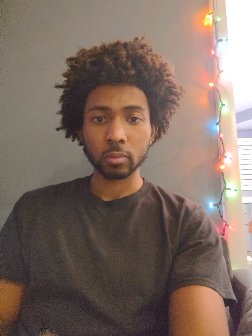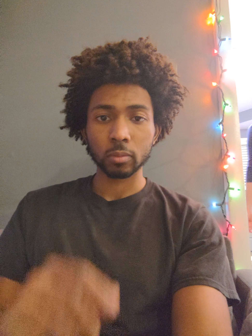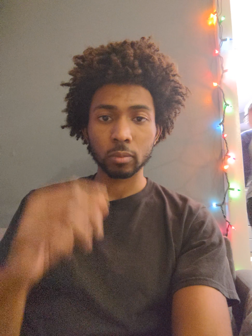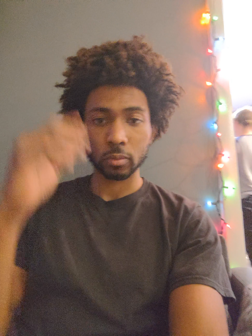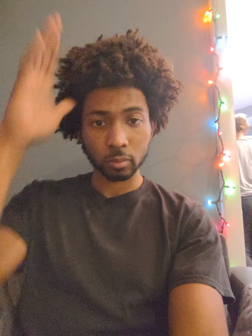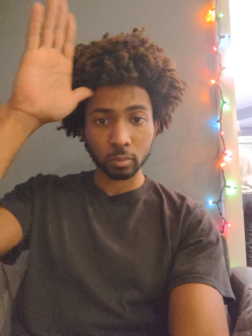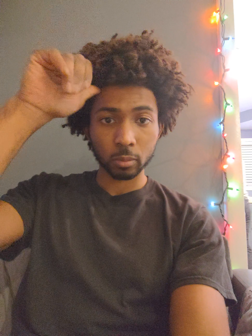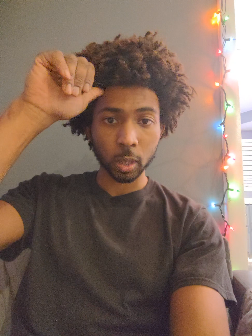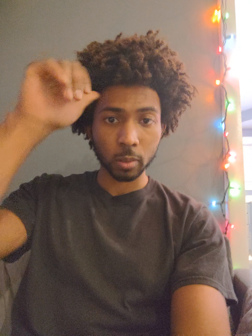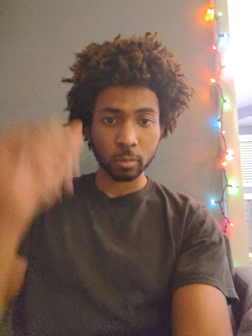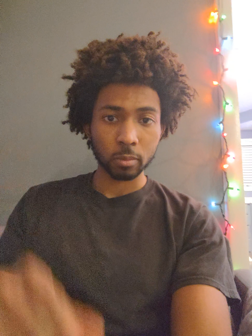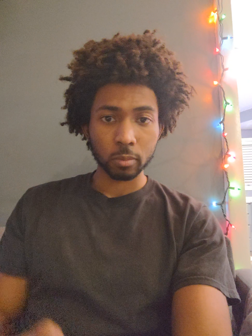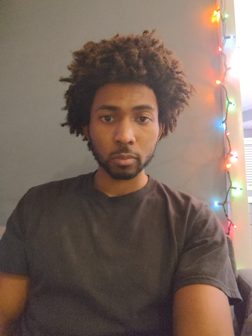donkey